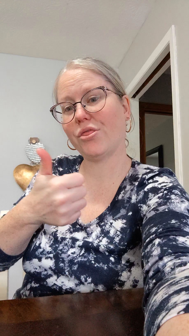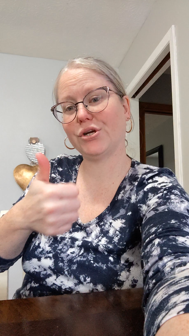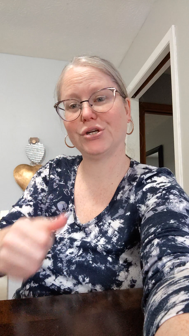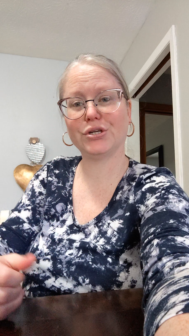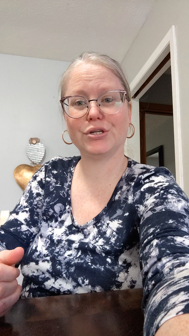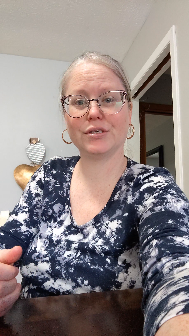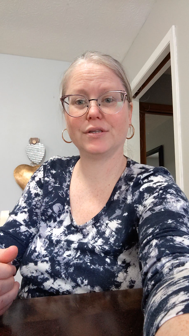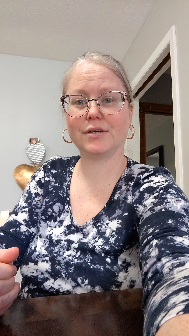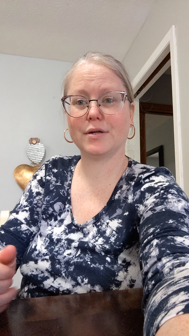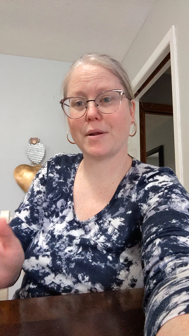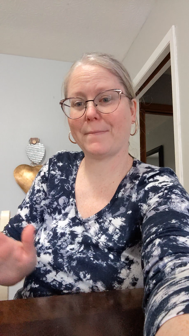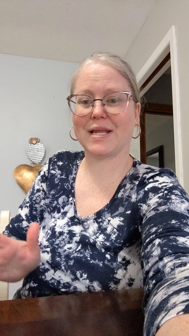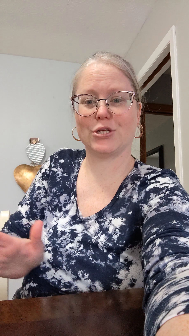penguin